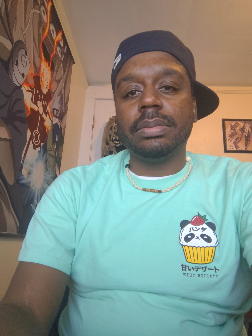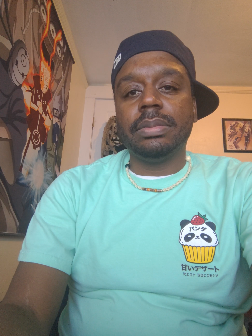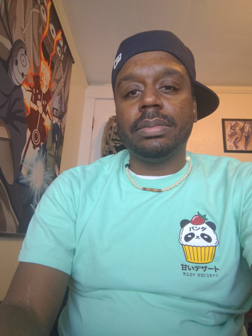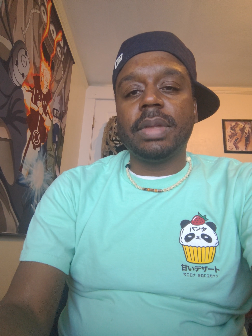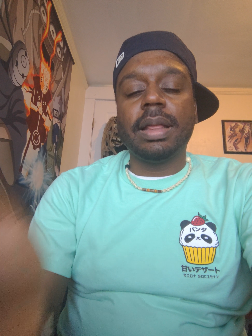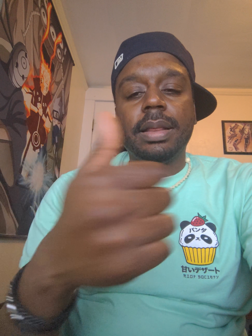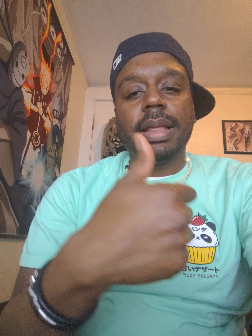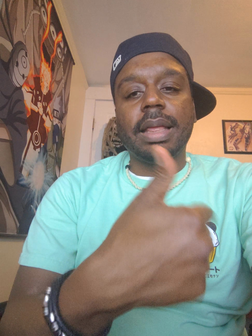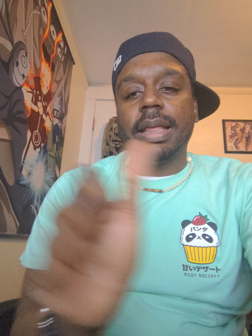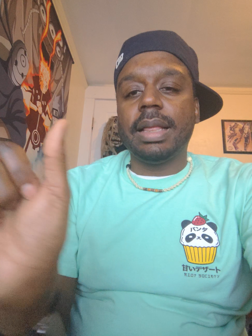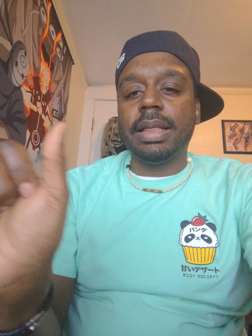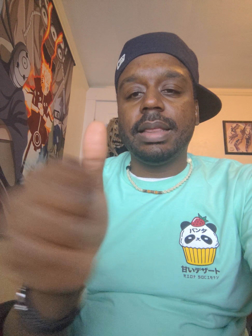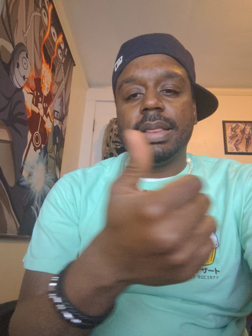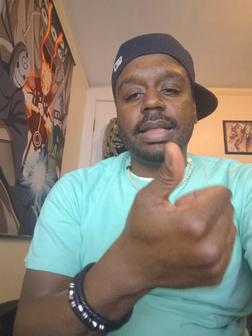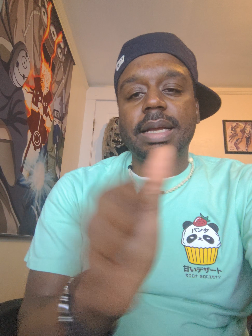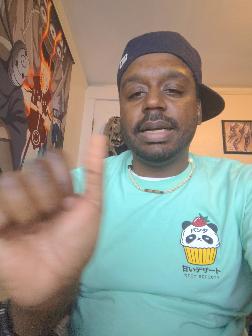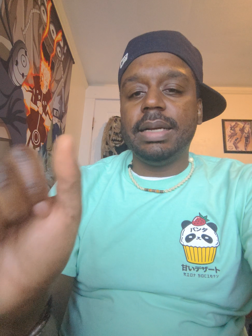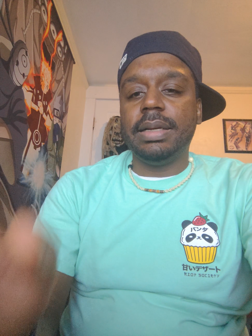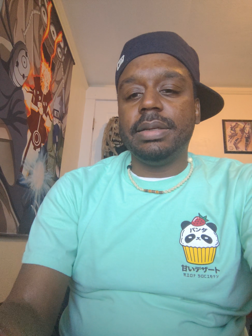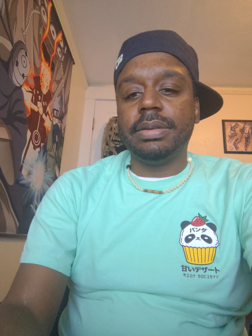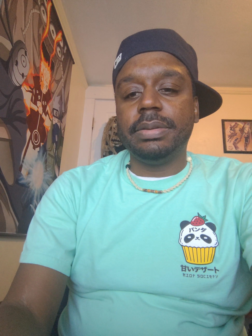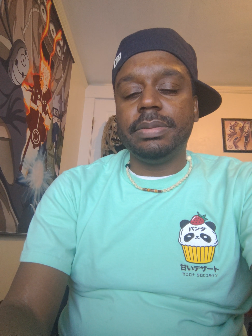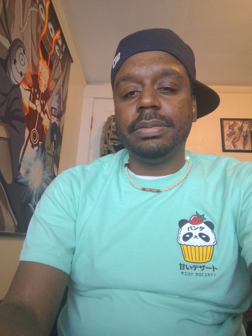any